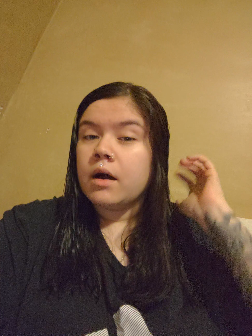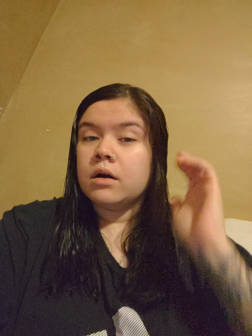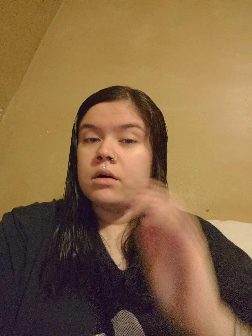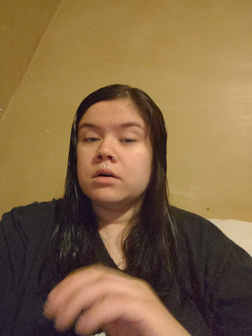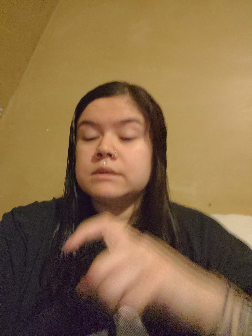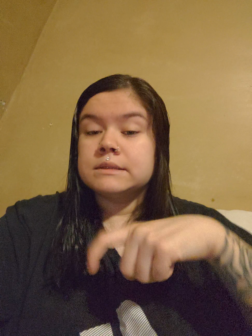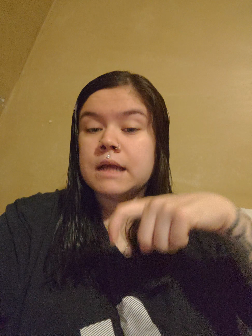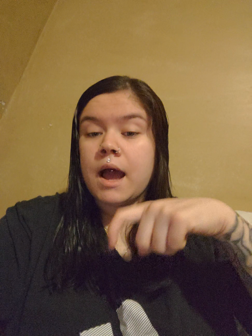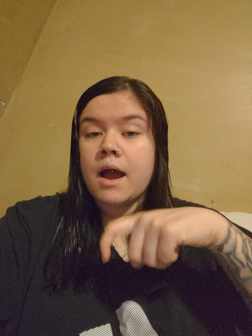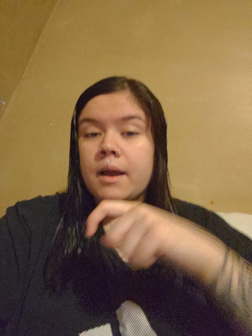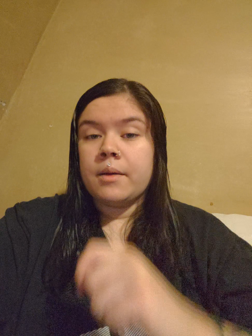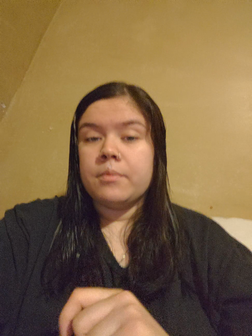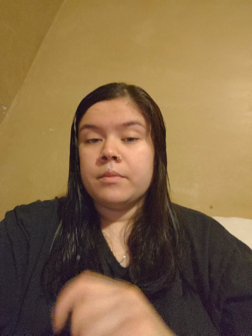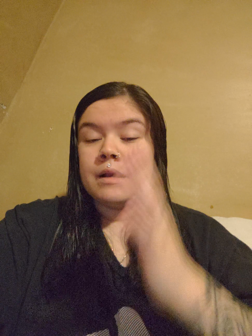time